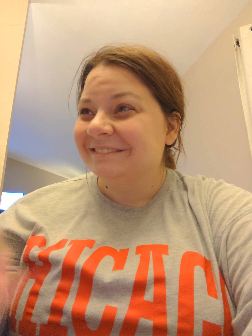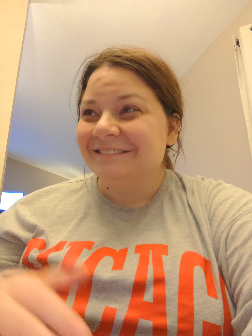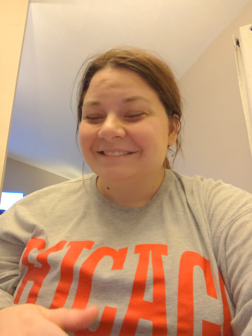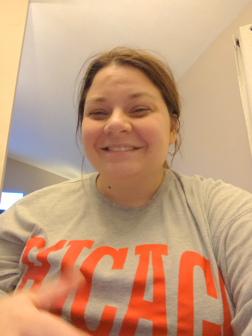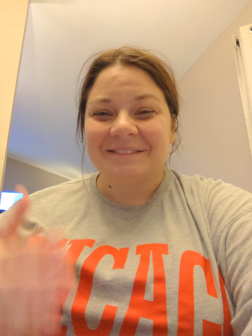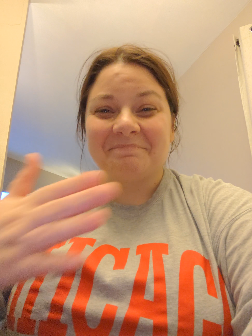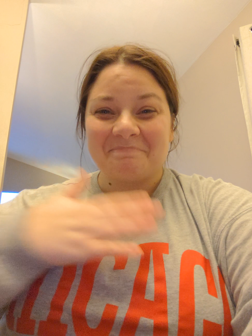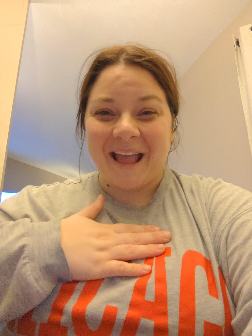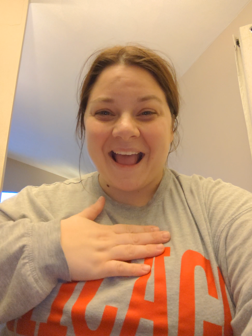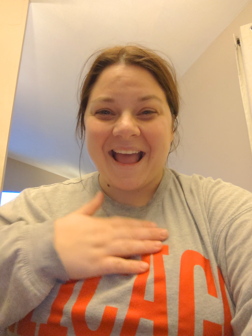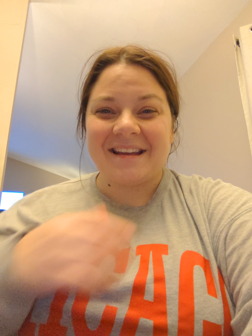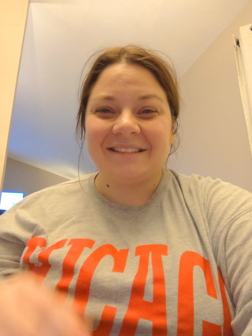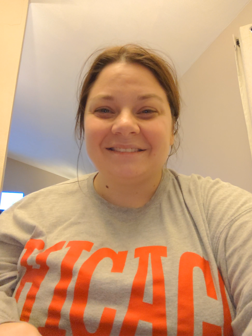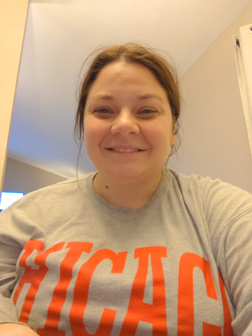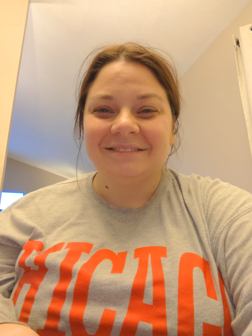my